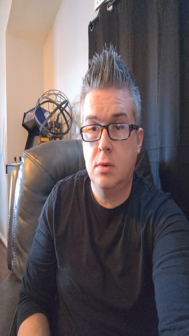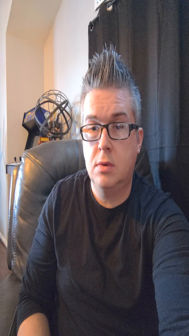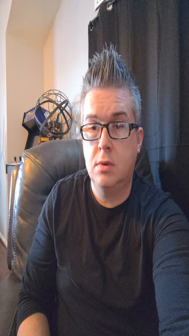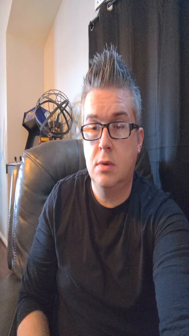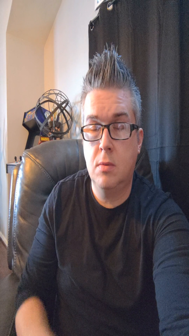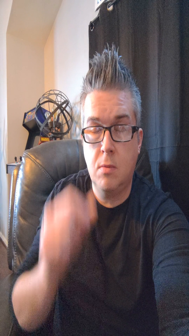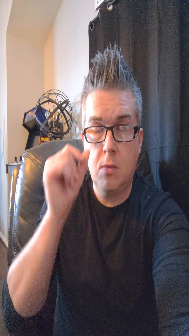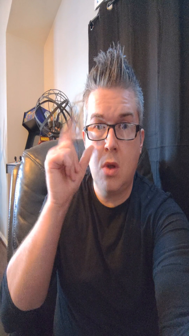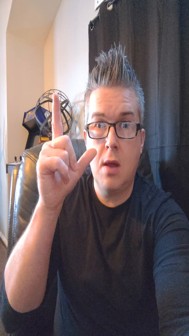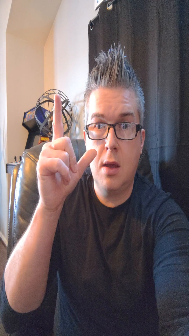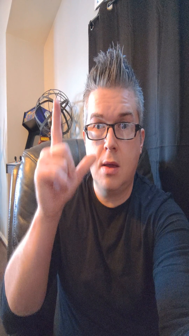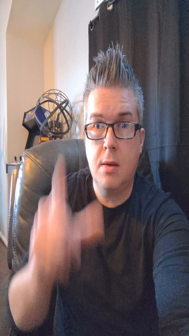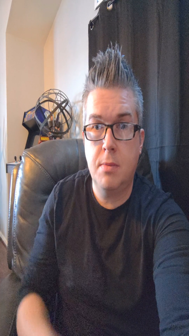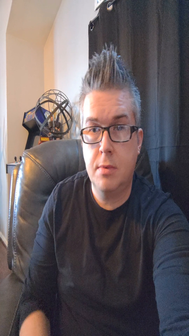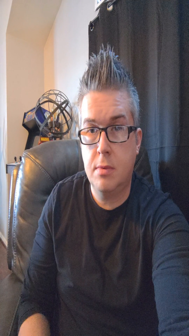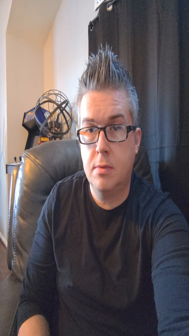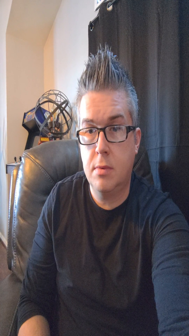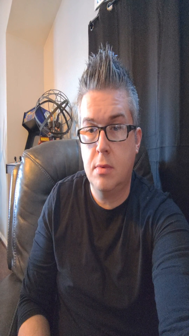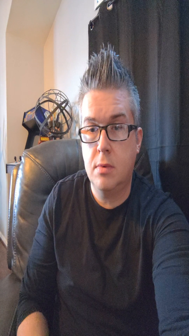wake